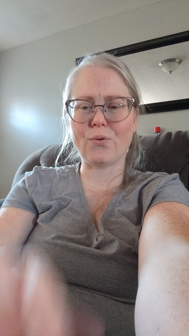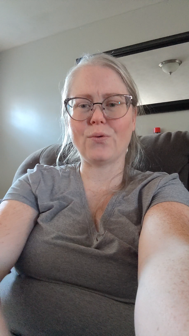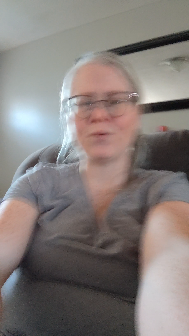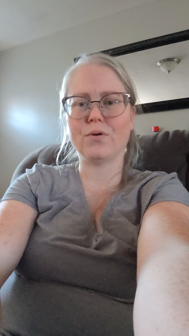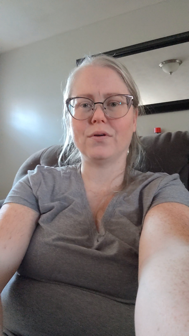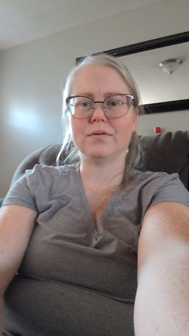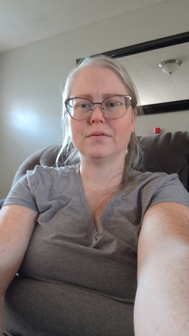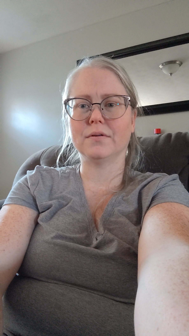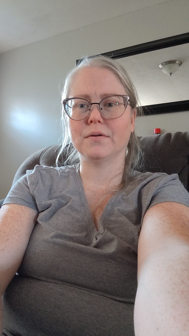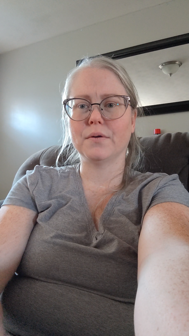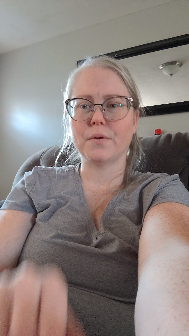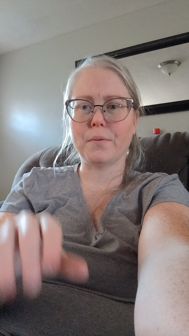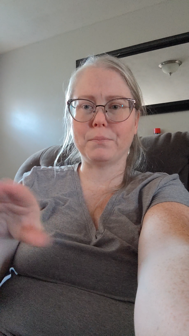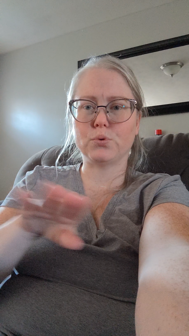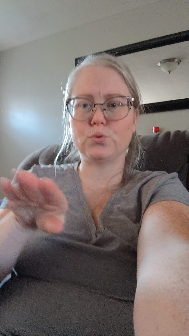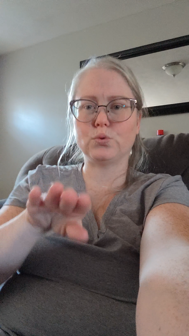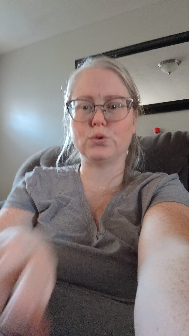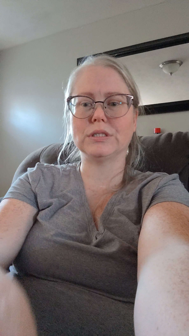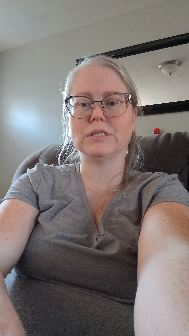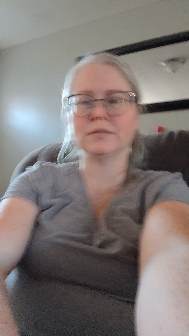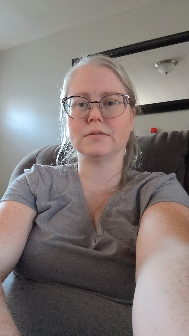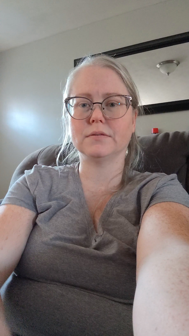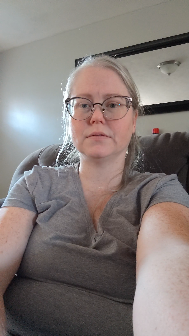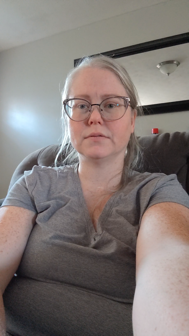boots